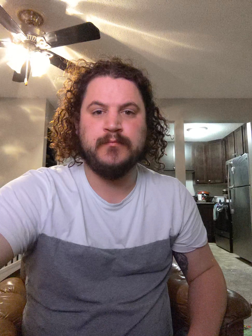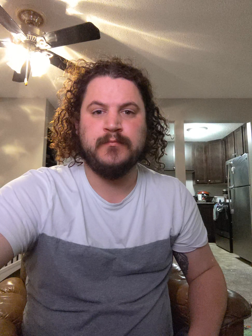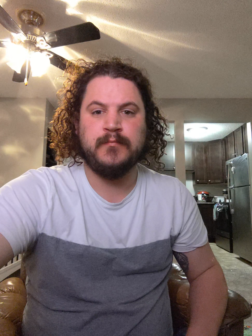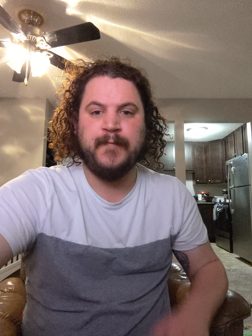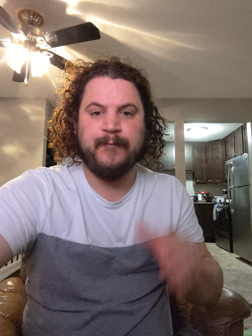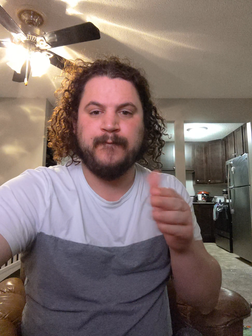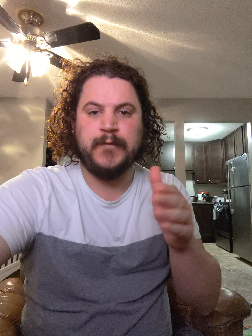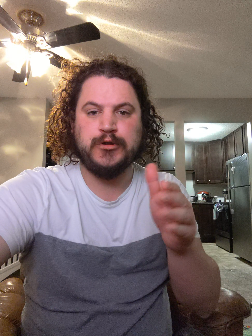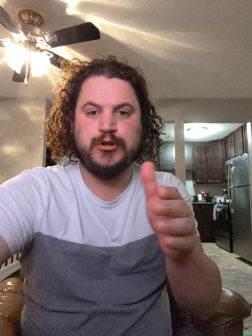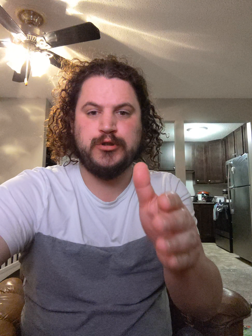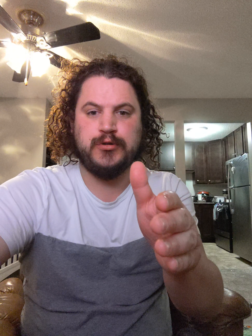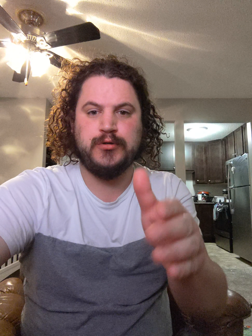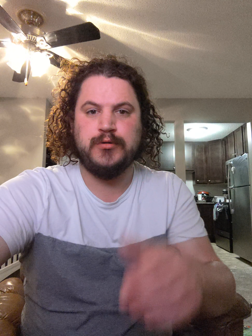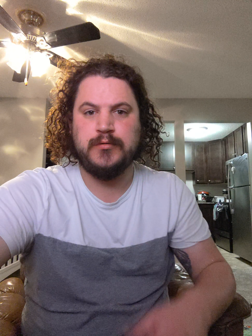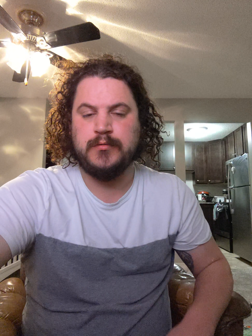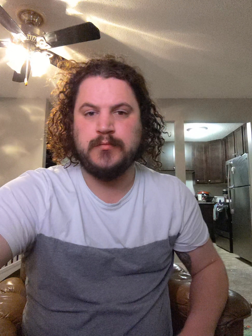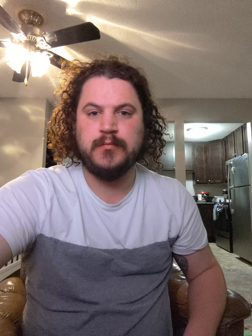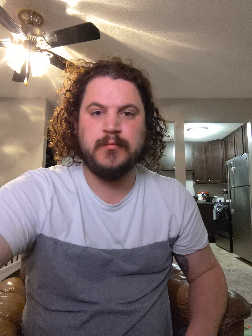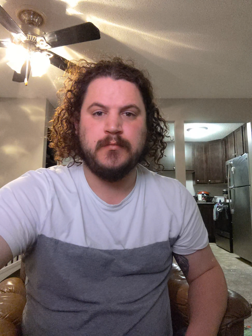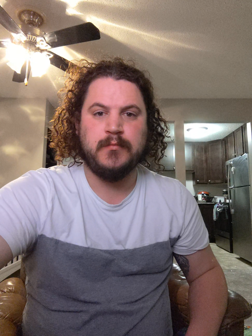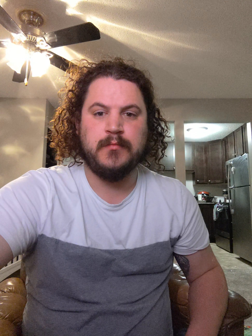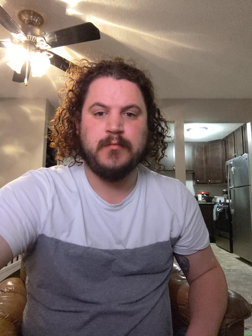fish